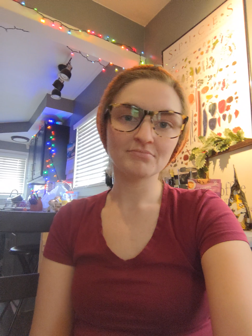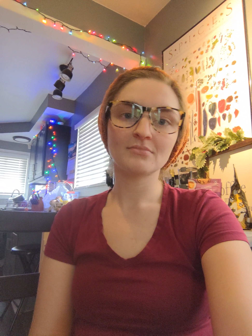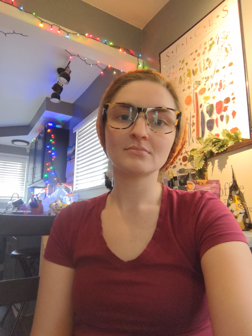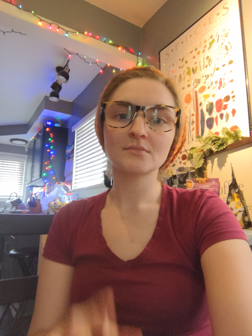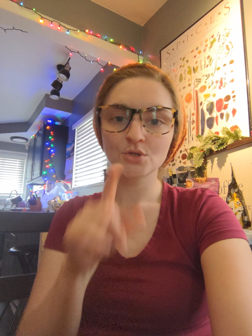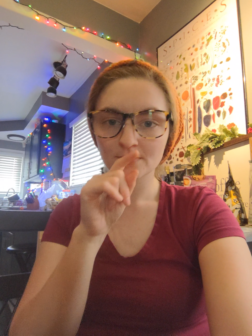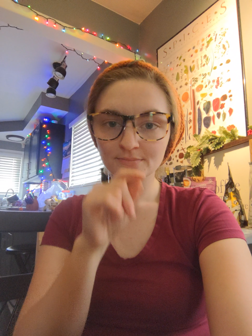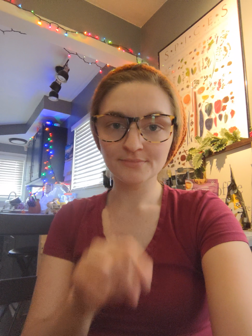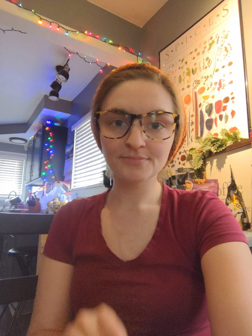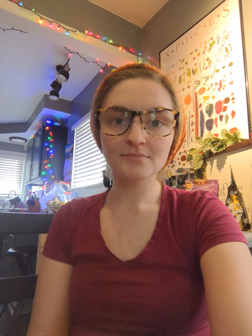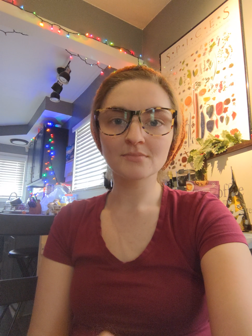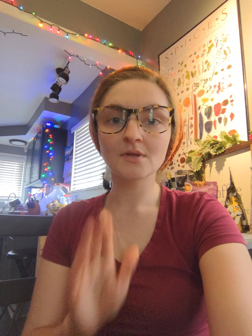hen